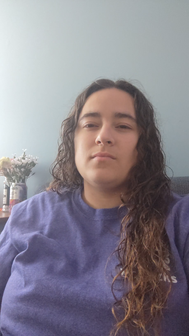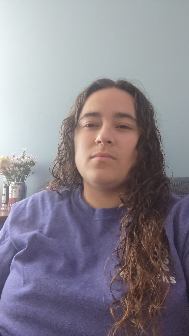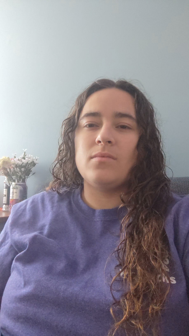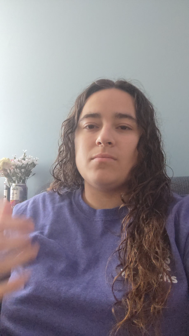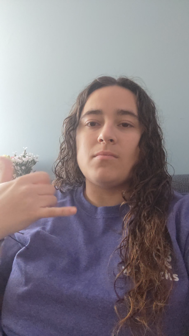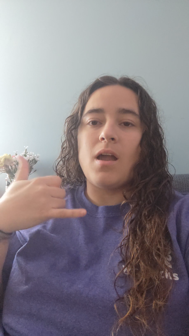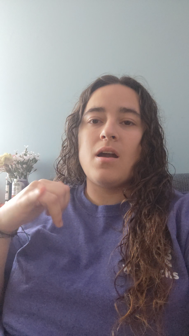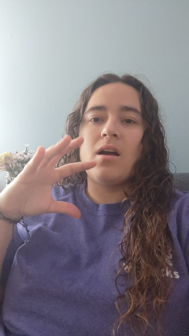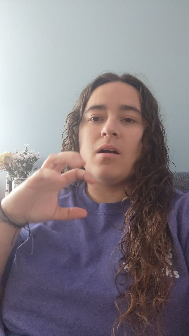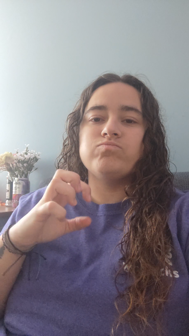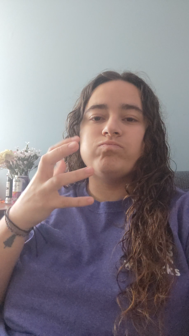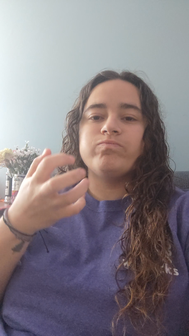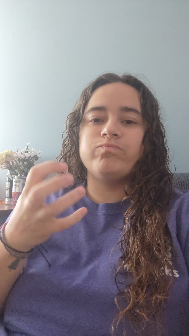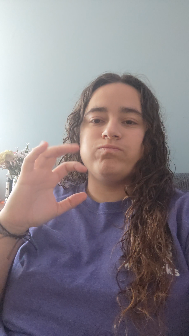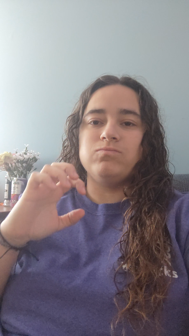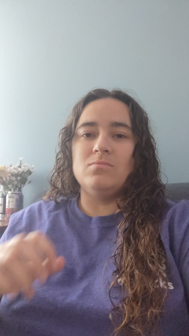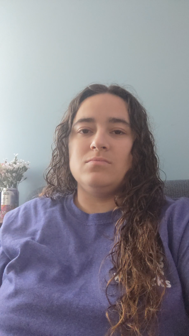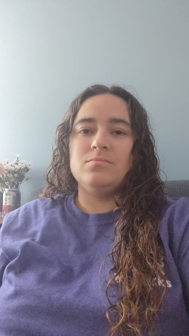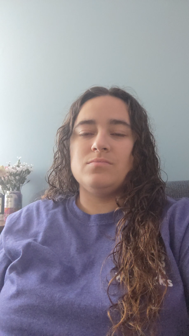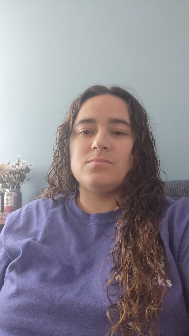play dough